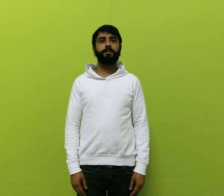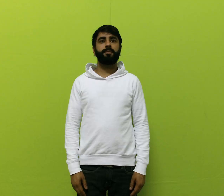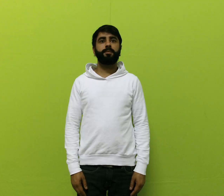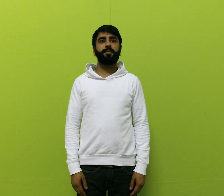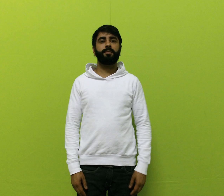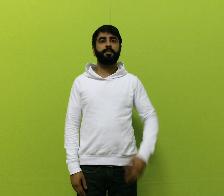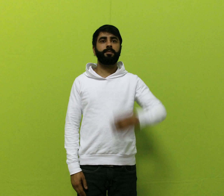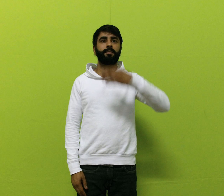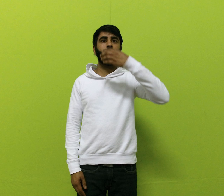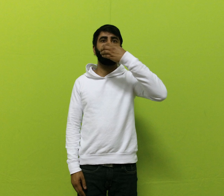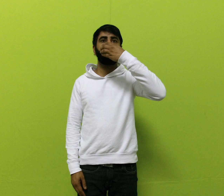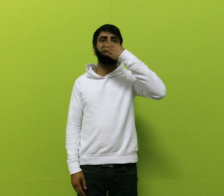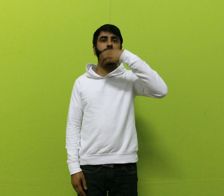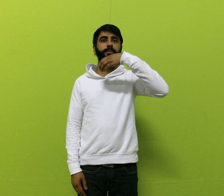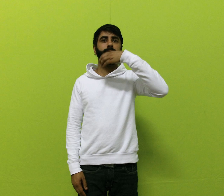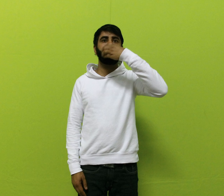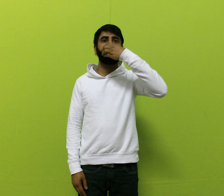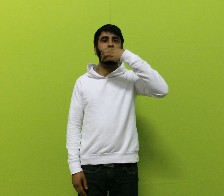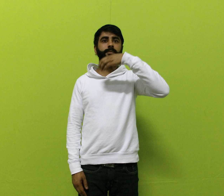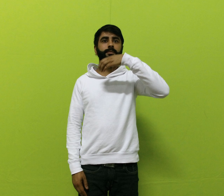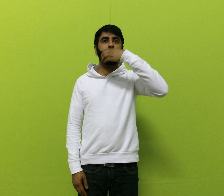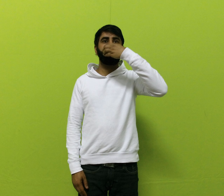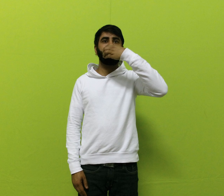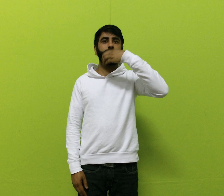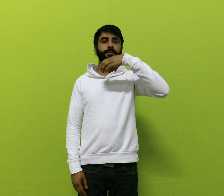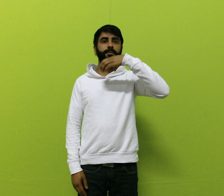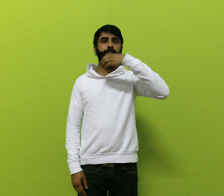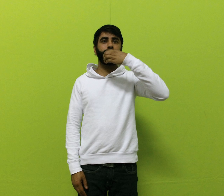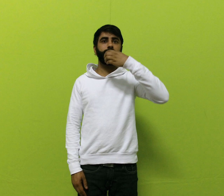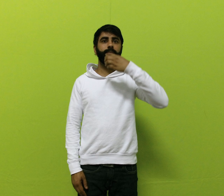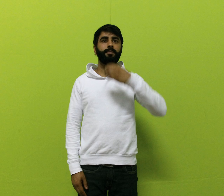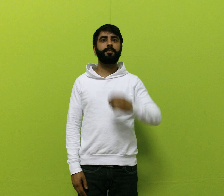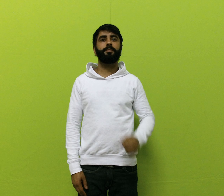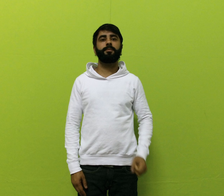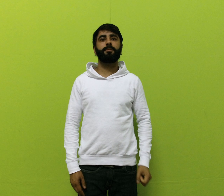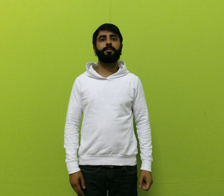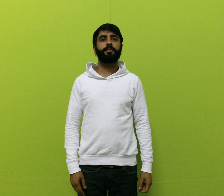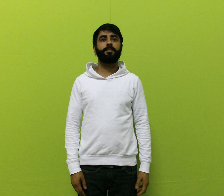maçã